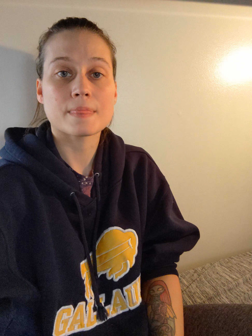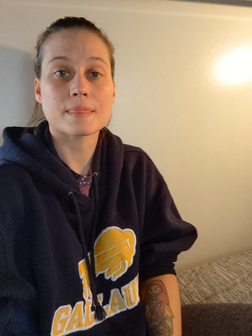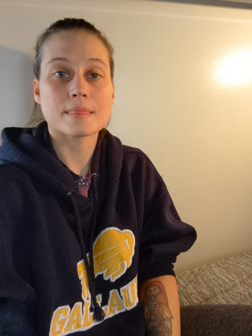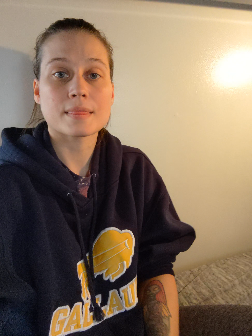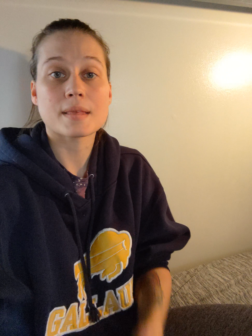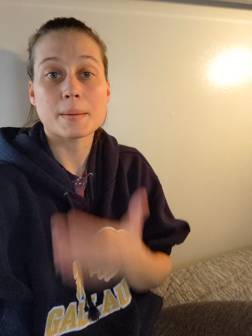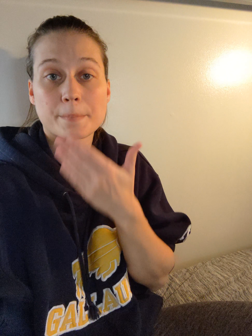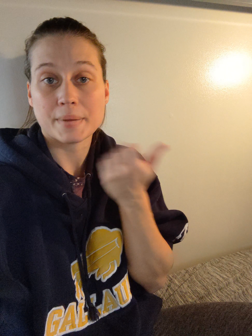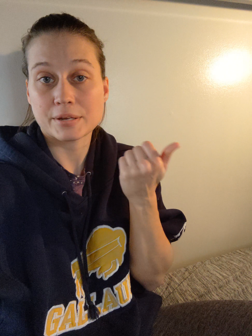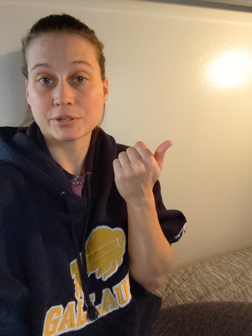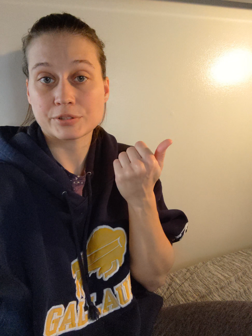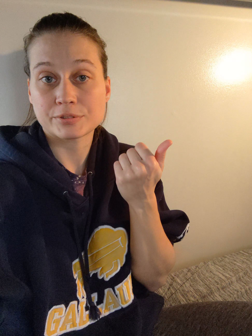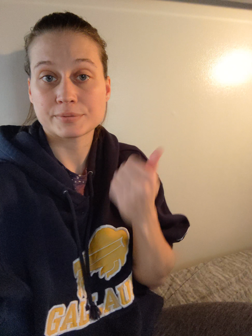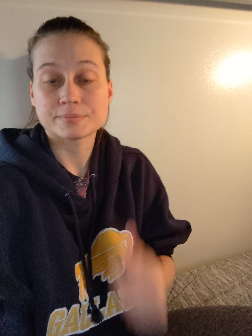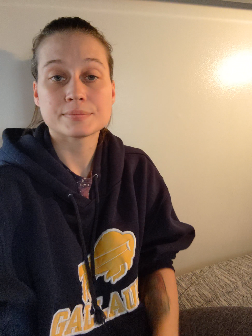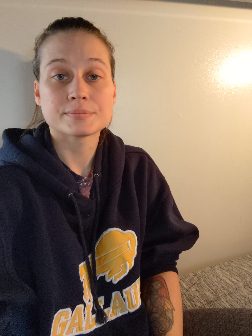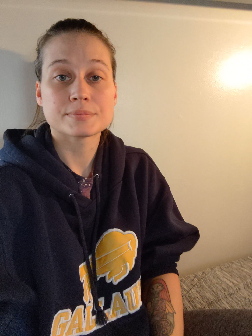better